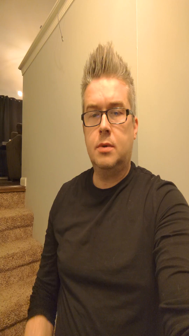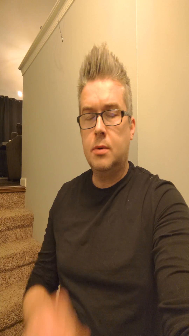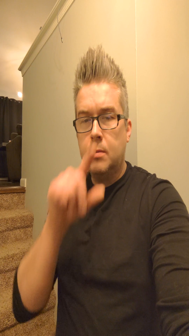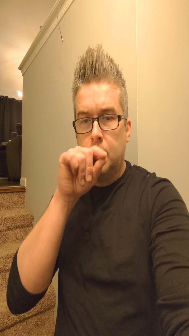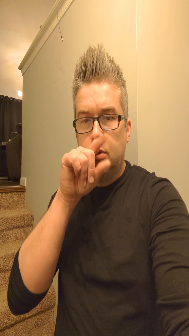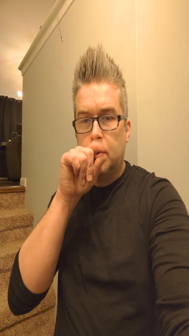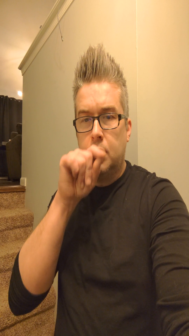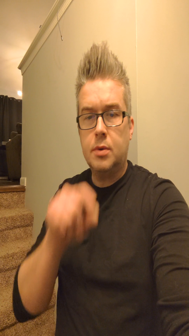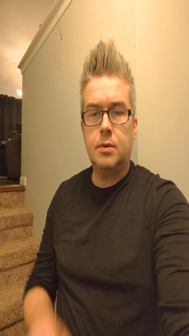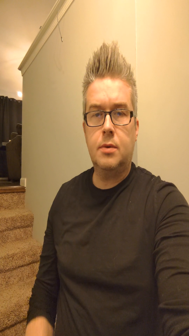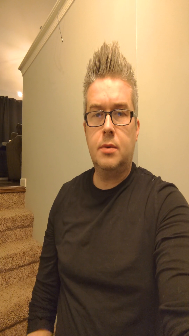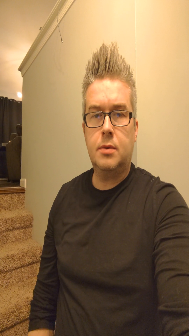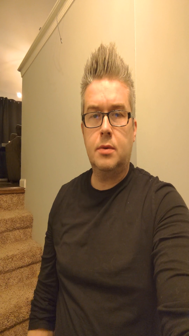bird